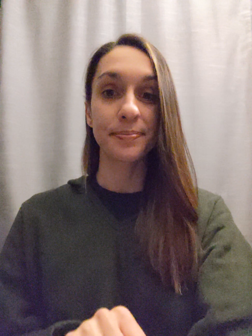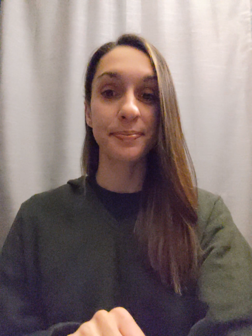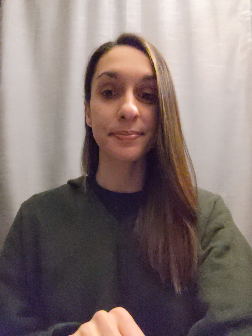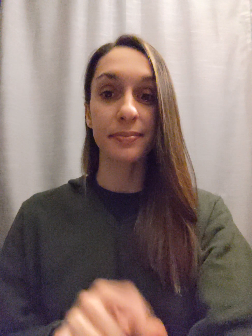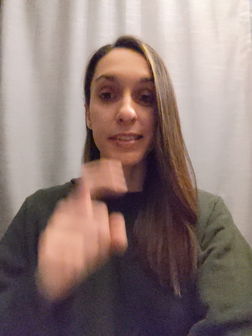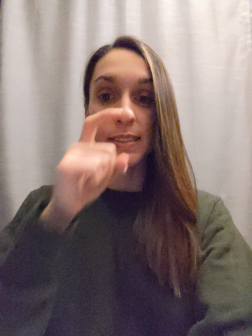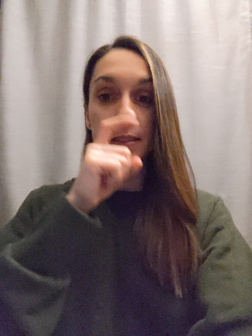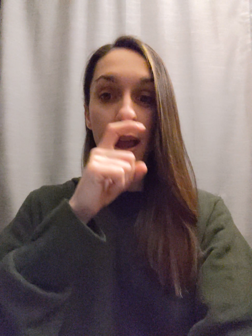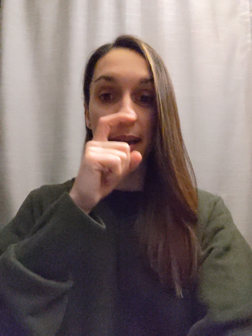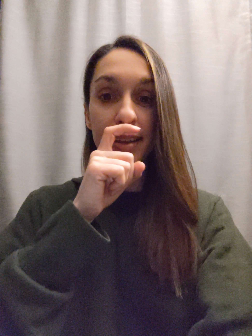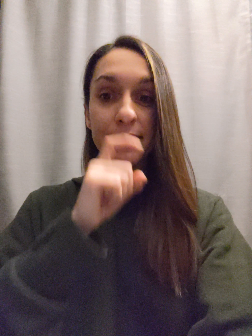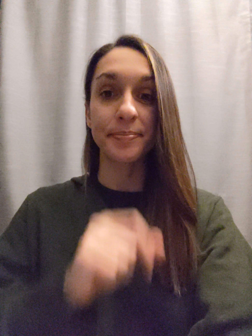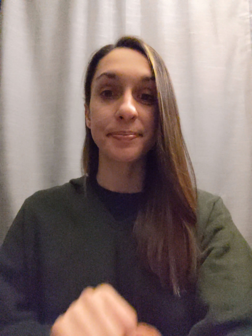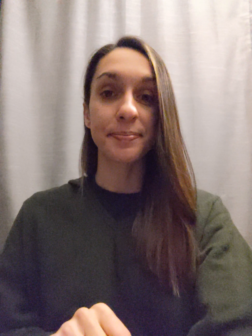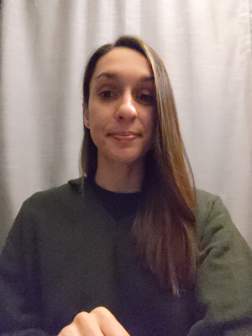doll